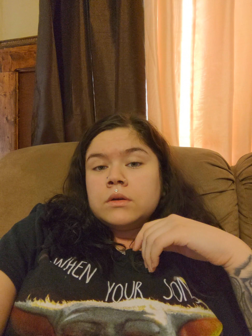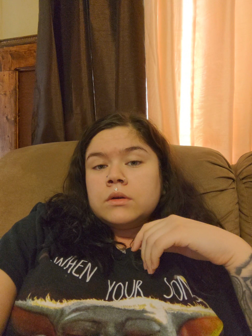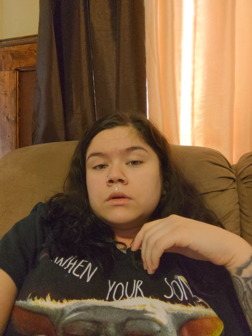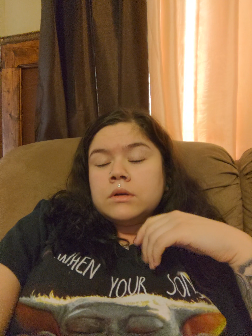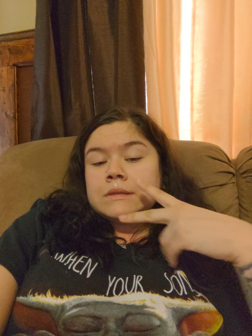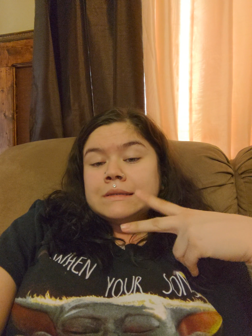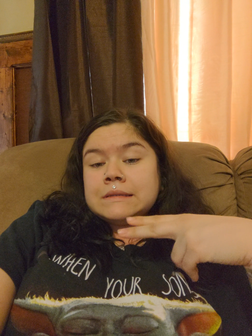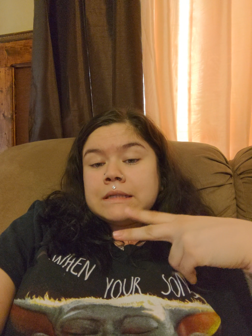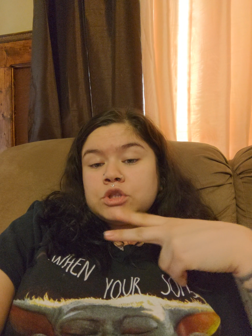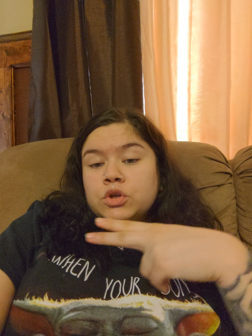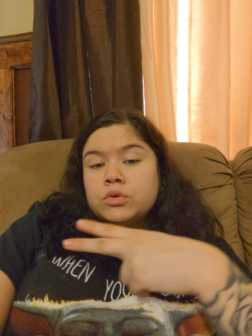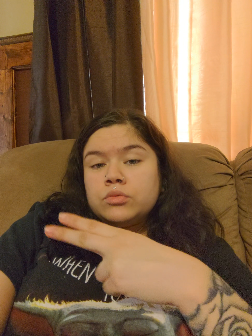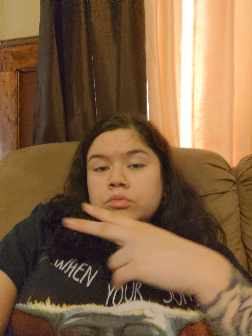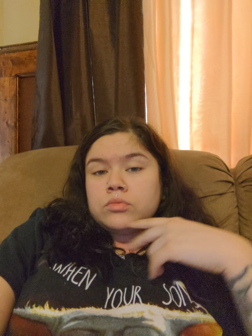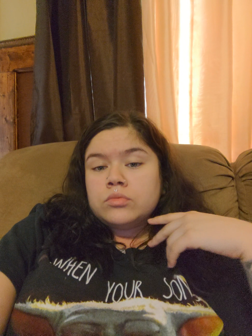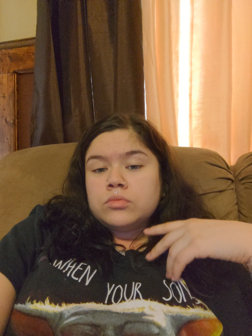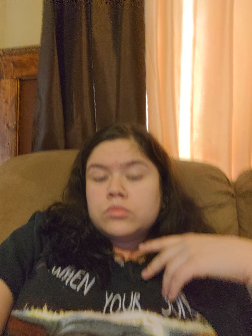scissors